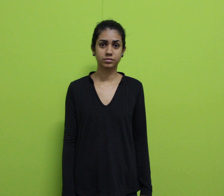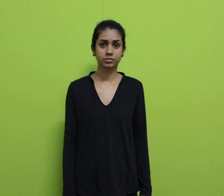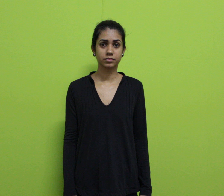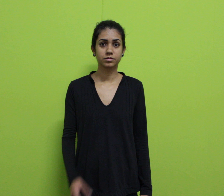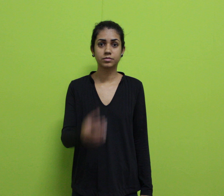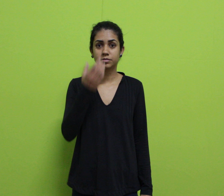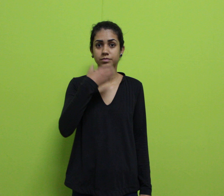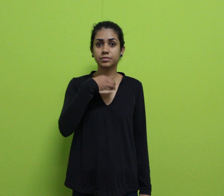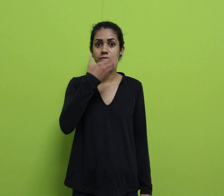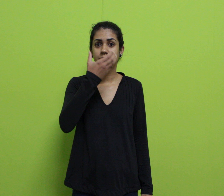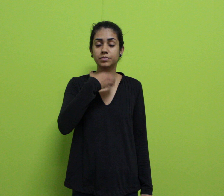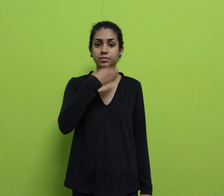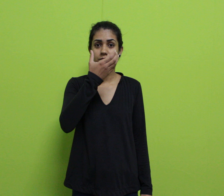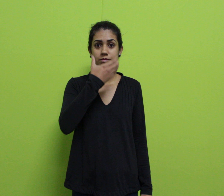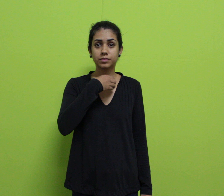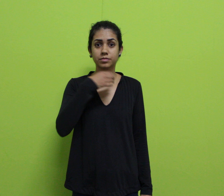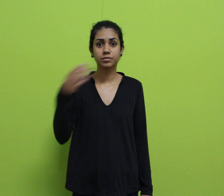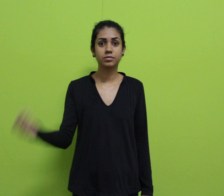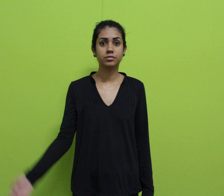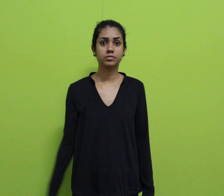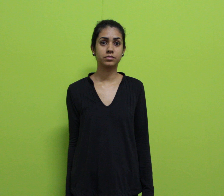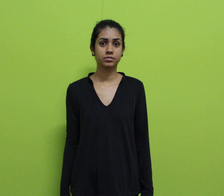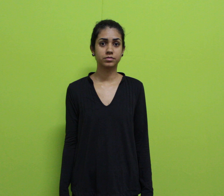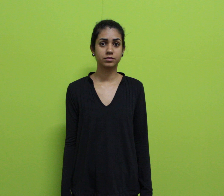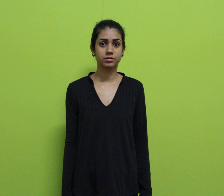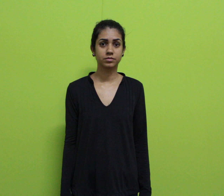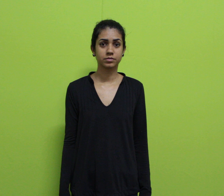maçã